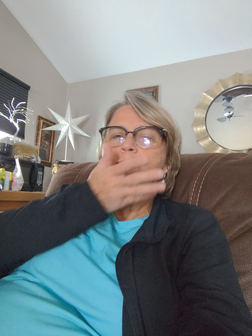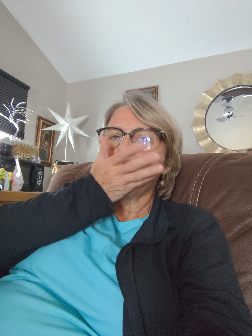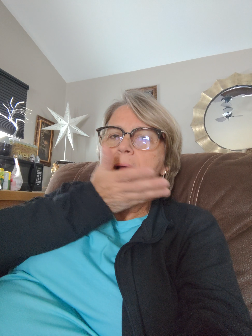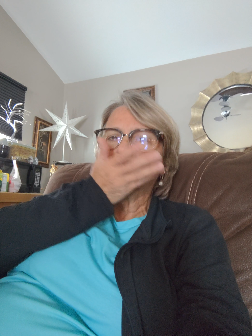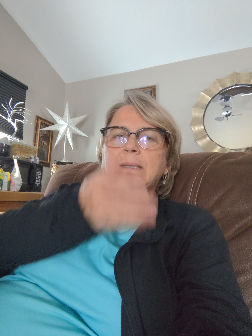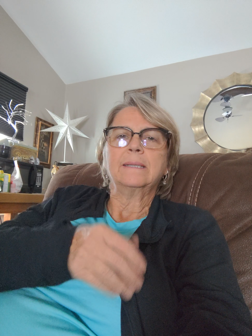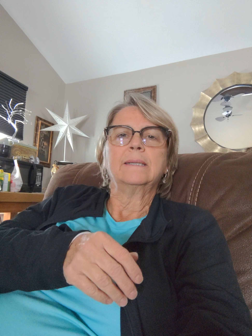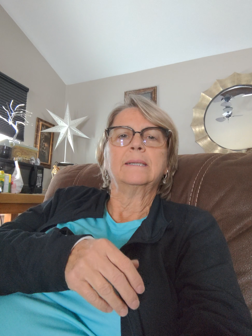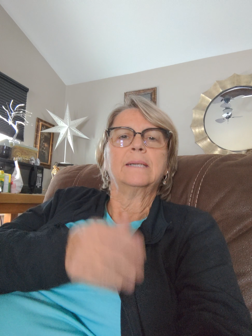grass